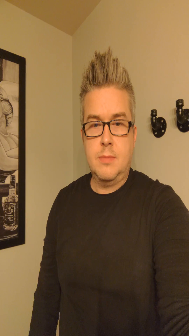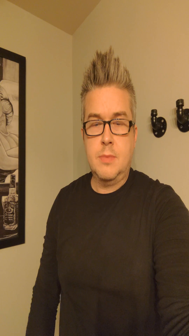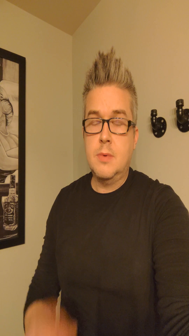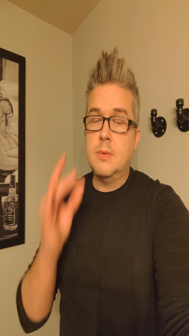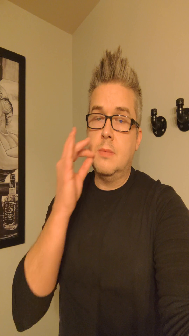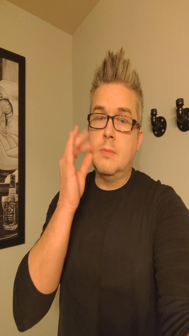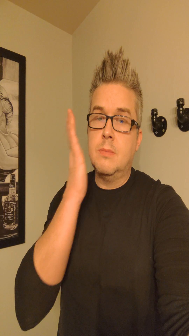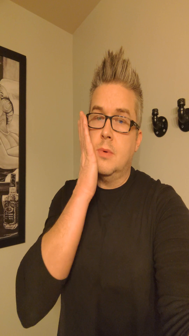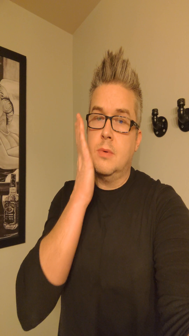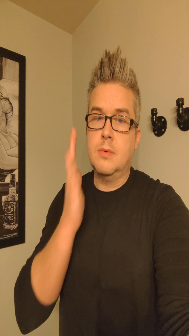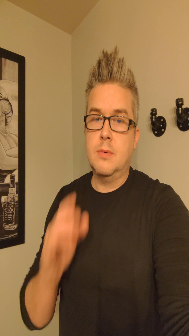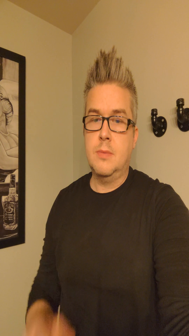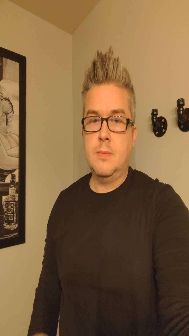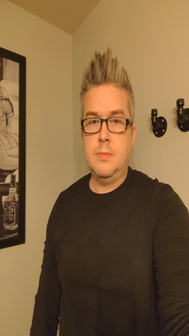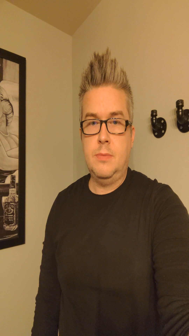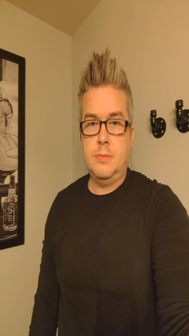bee